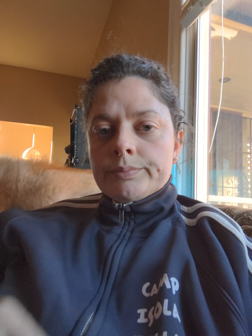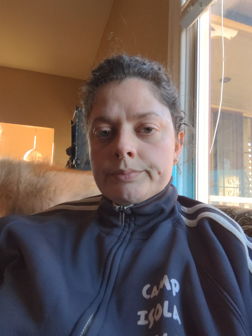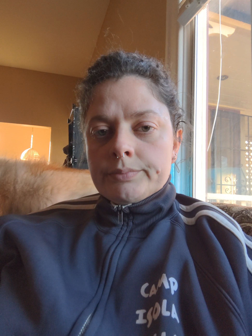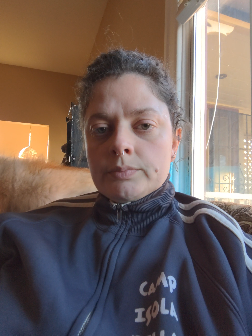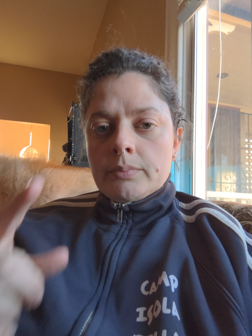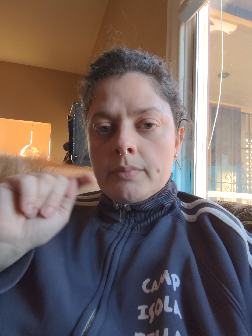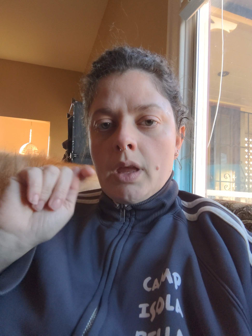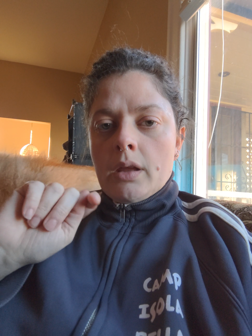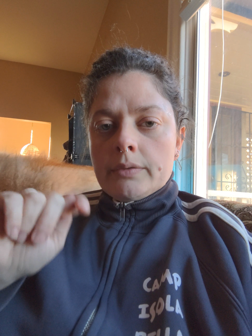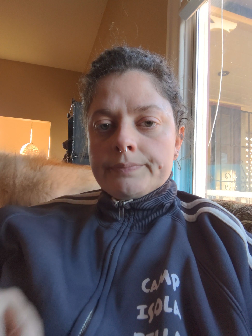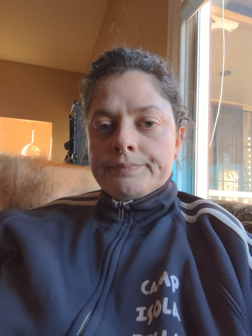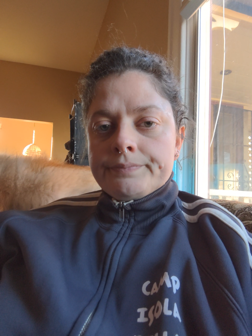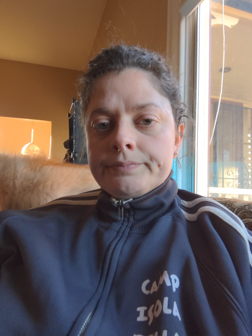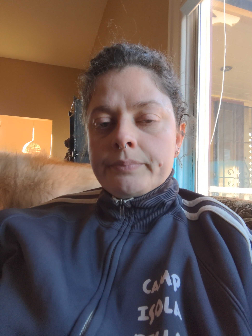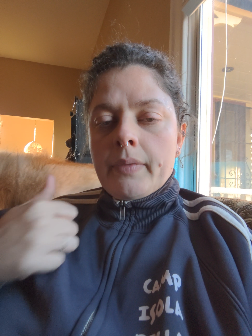potty